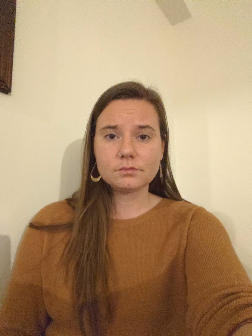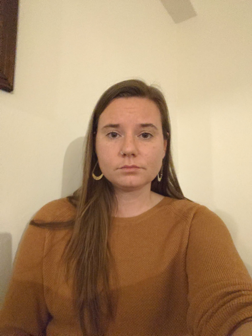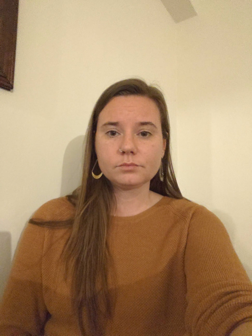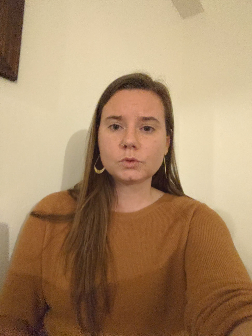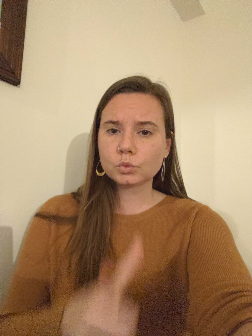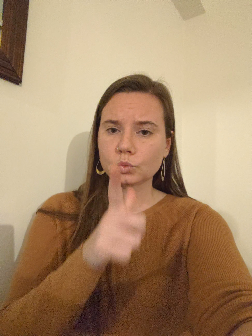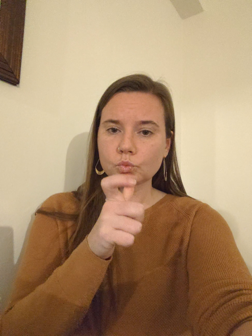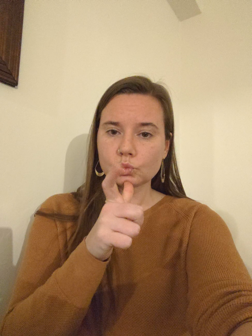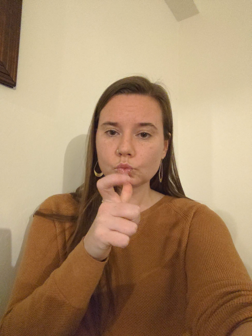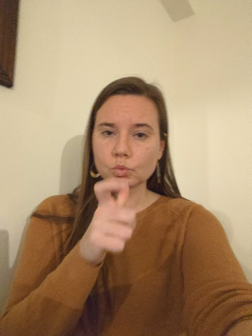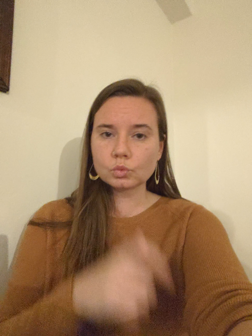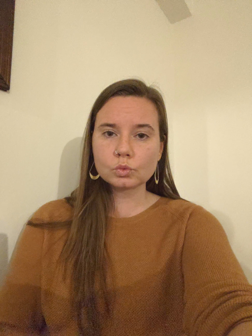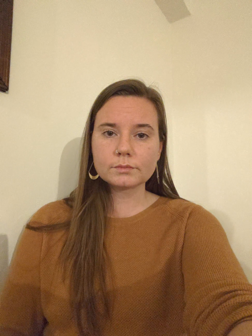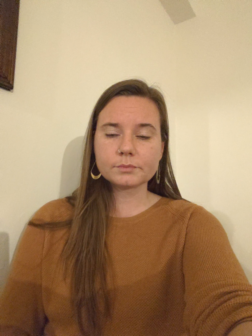who